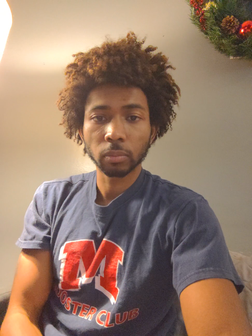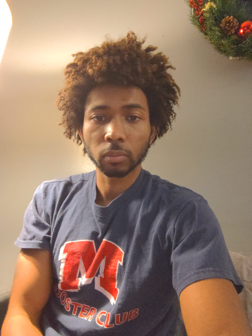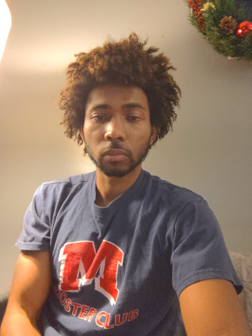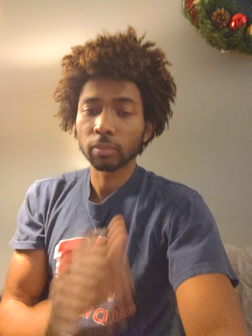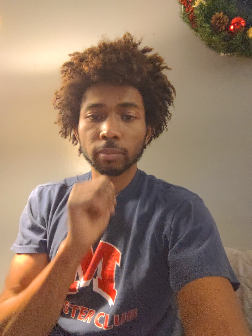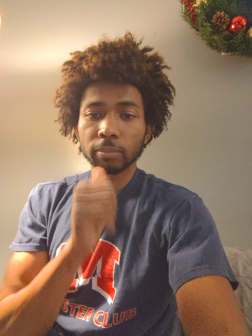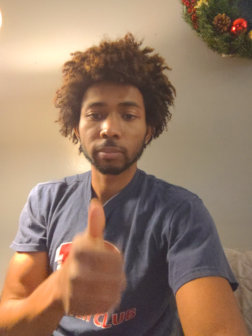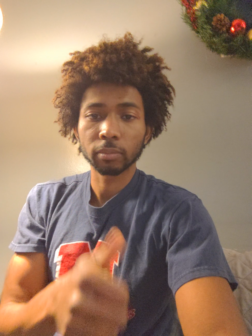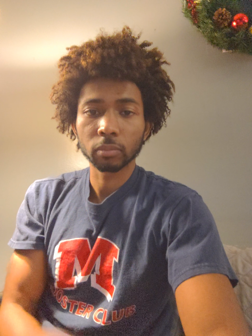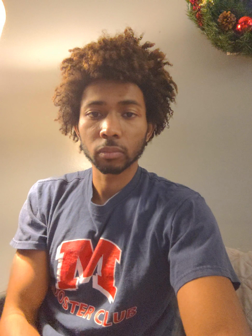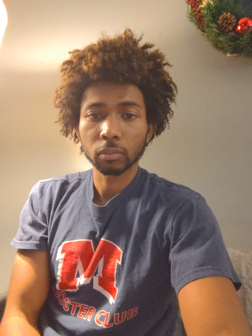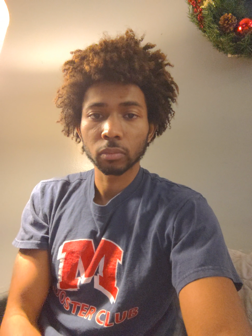not